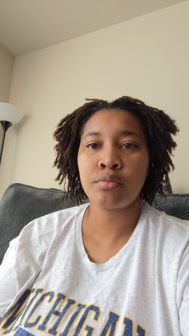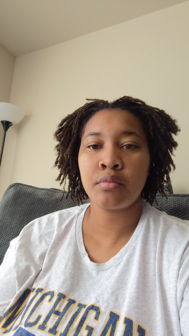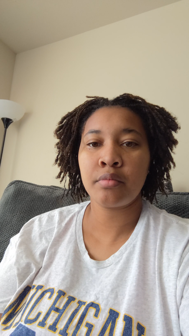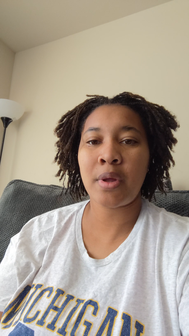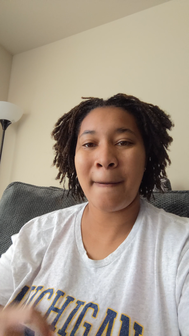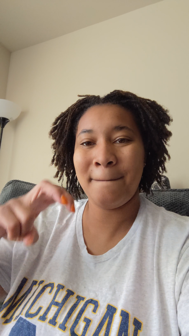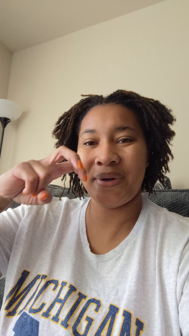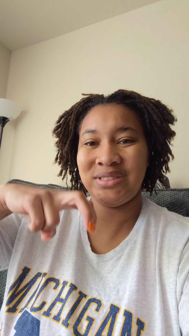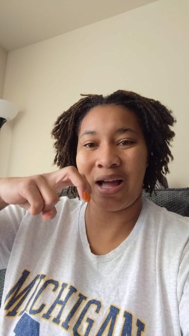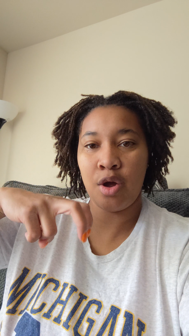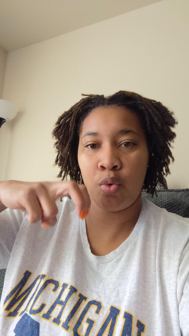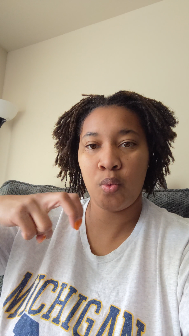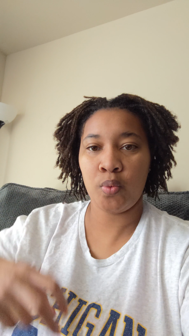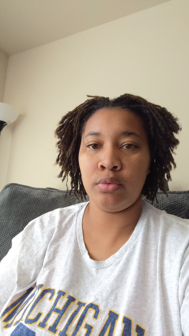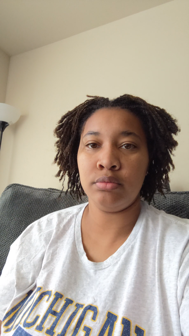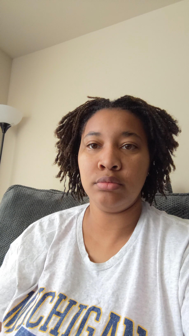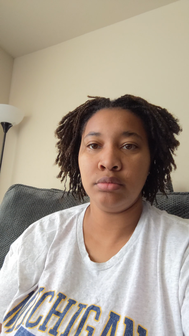potato